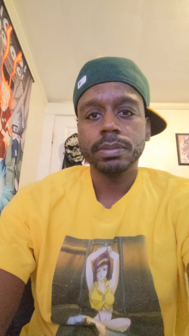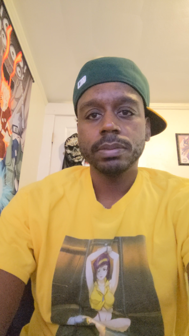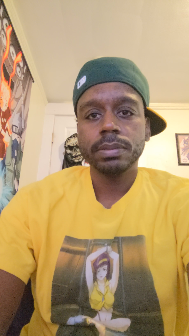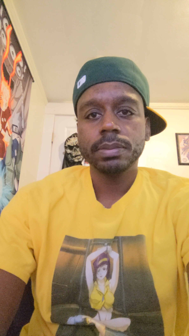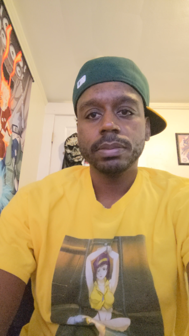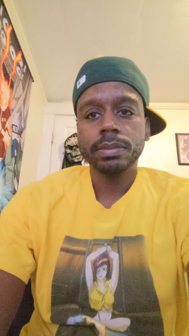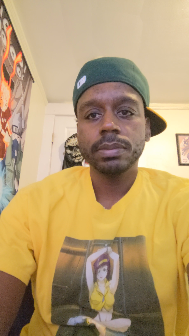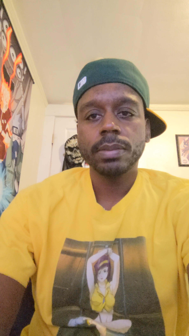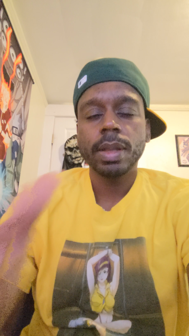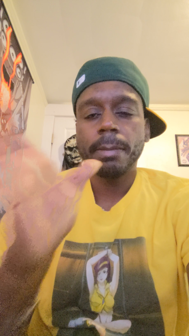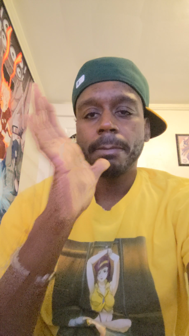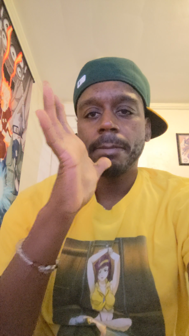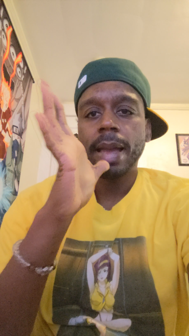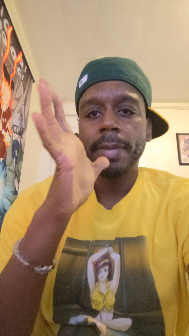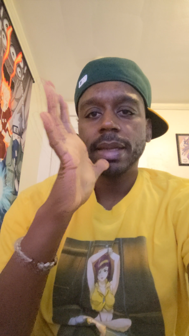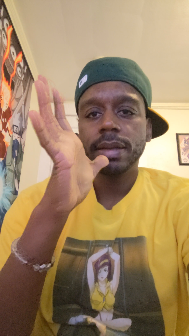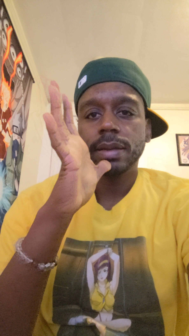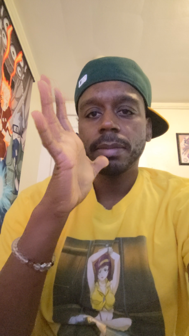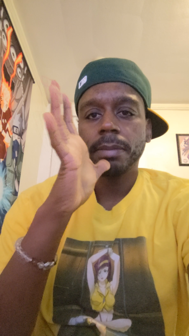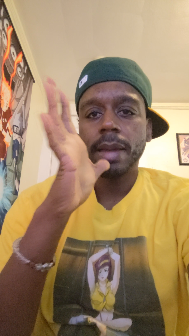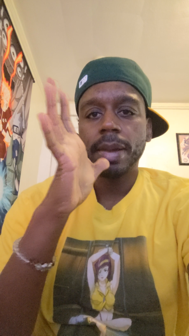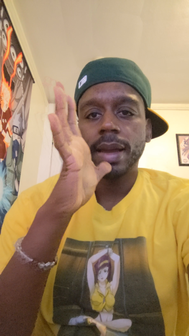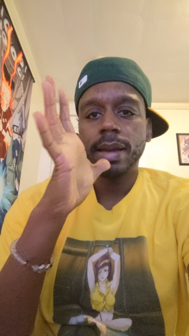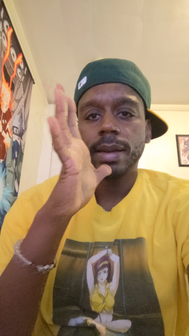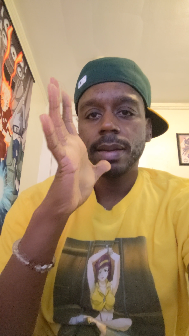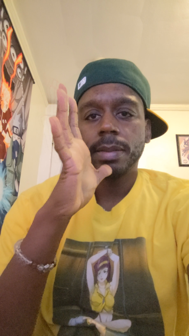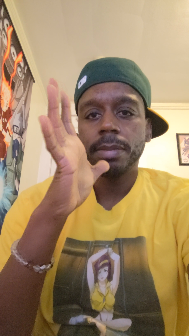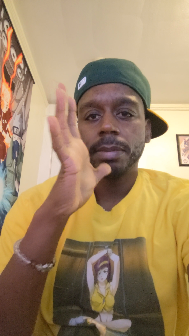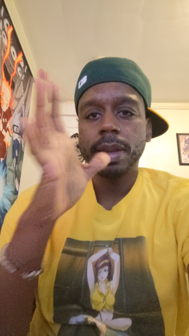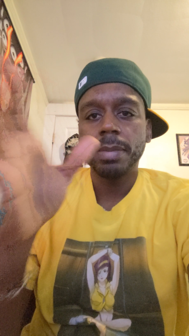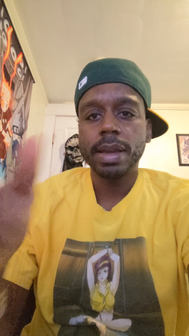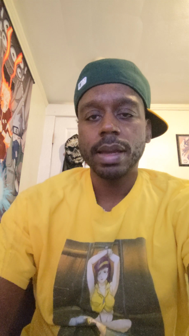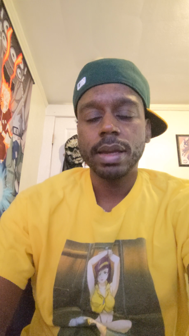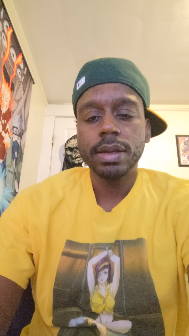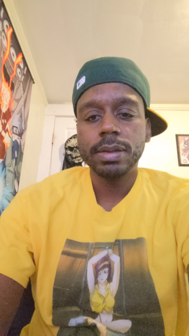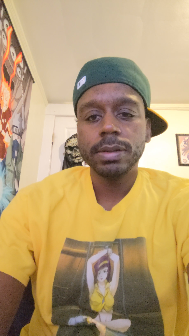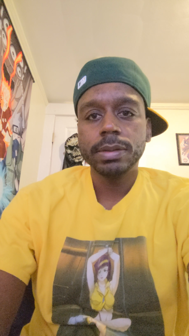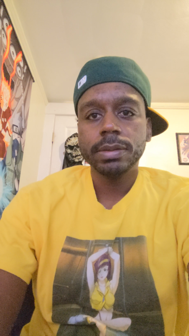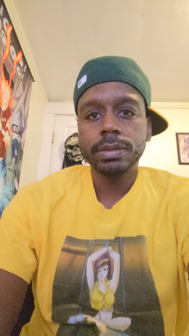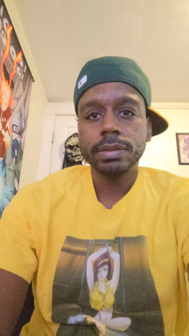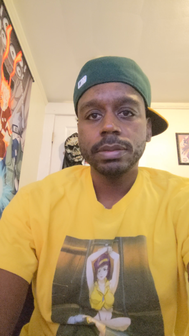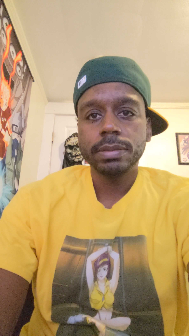mommy